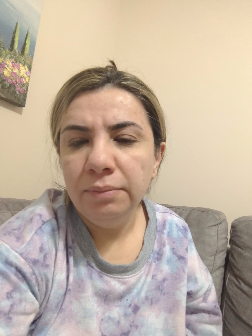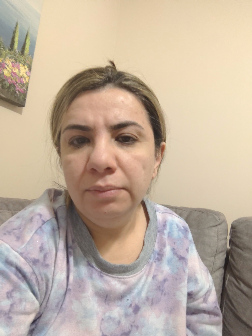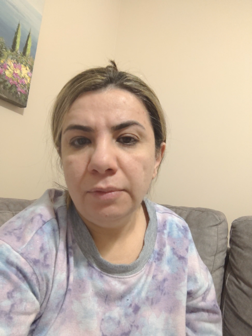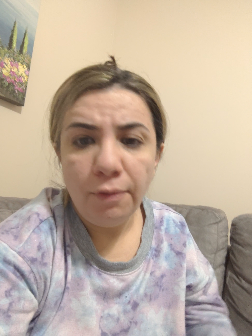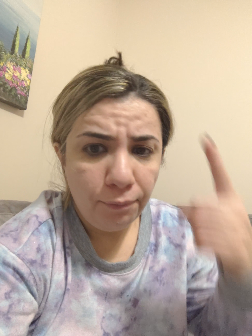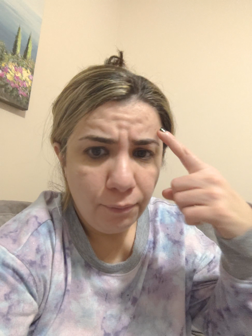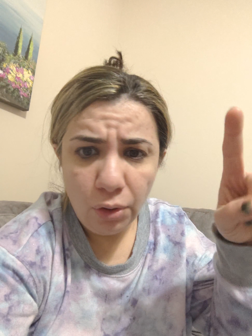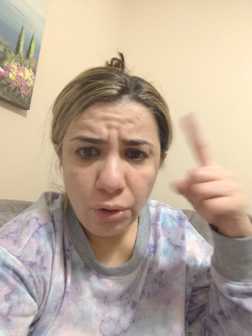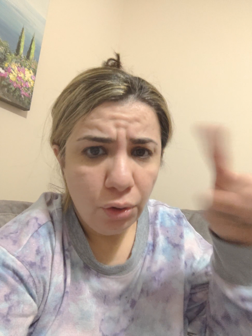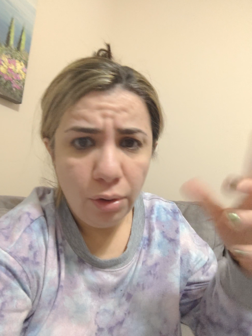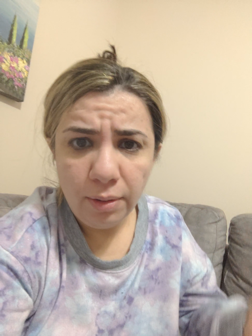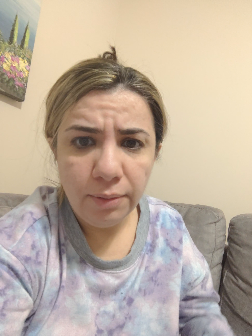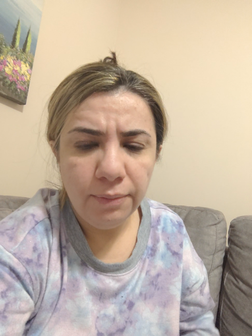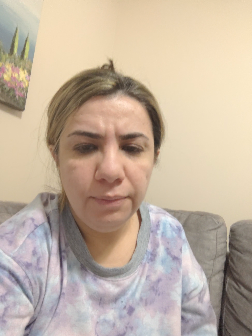for